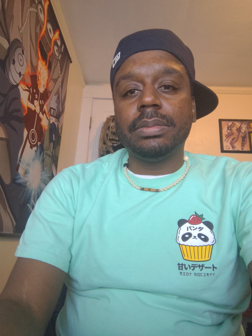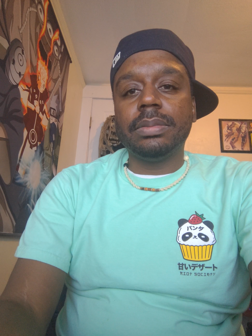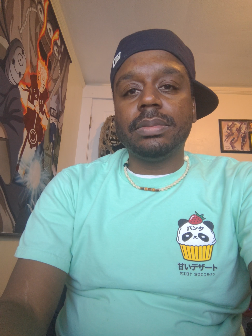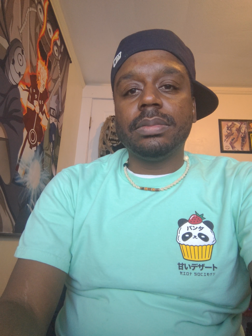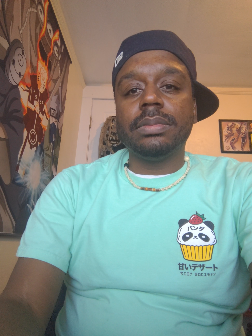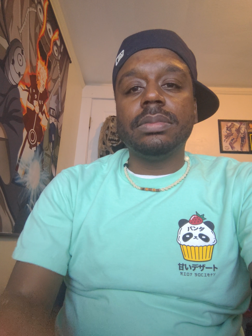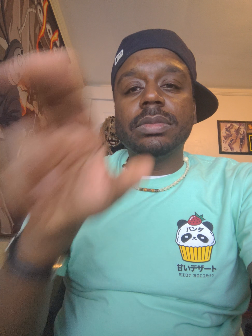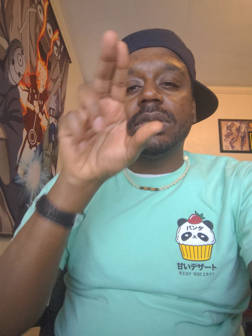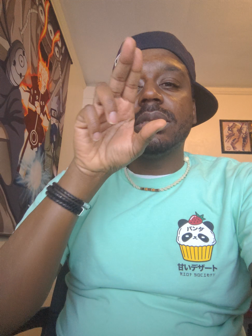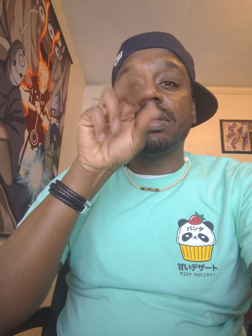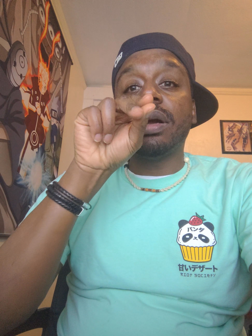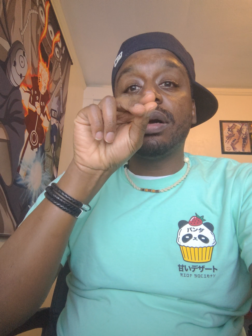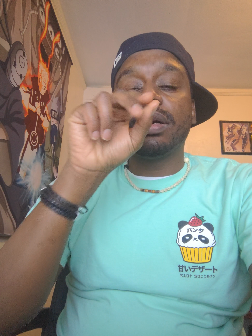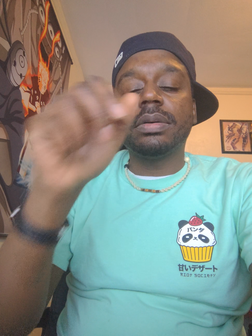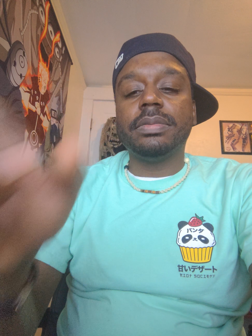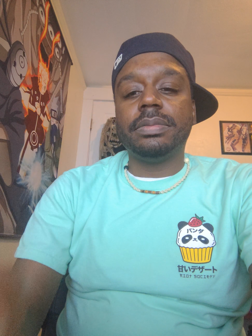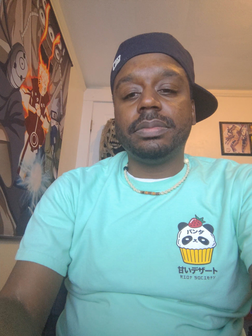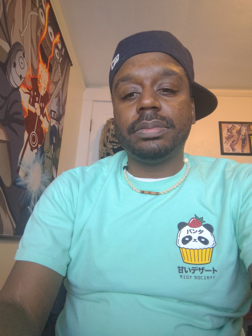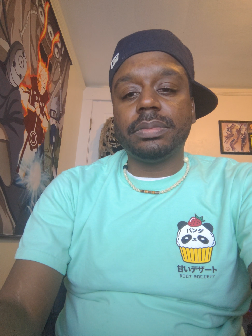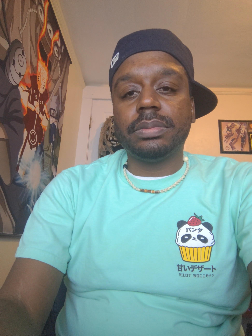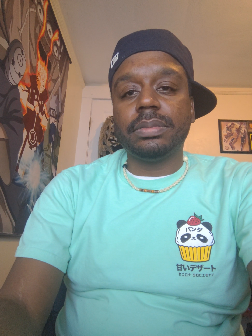duck